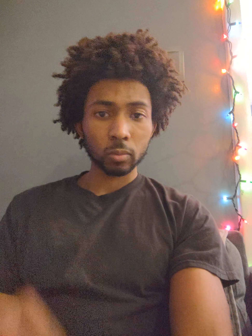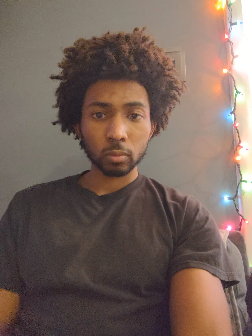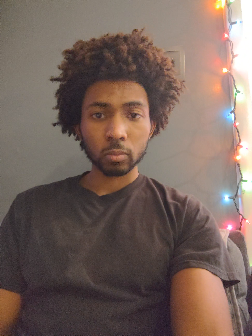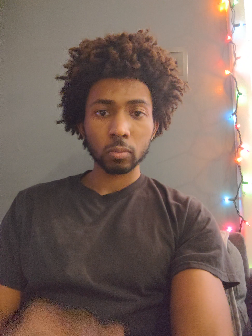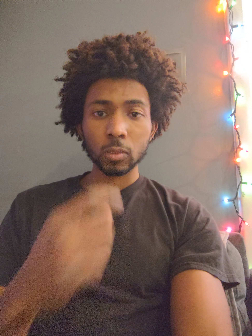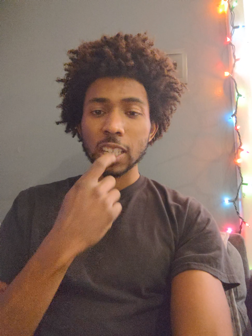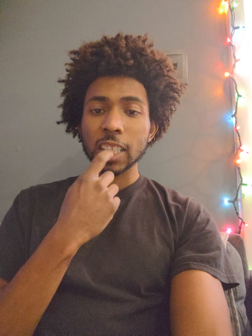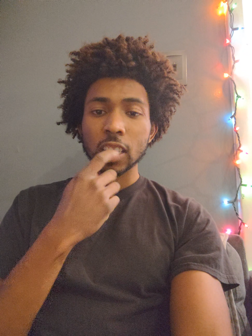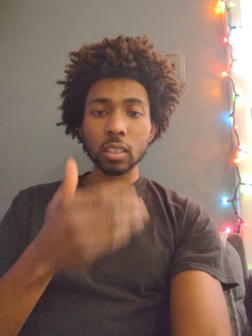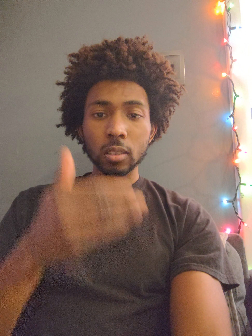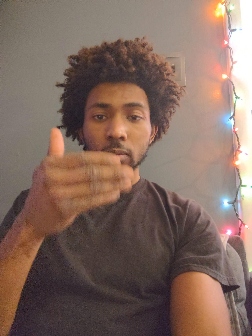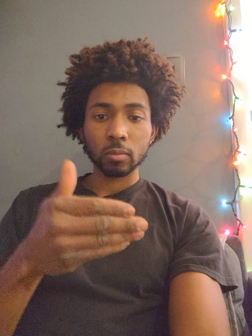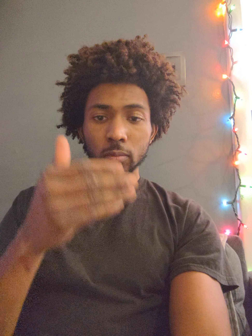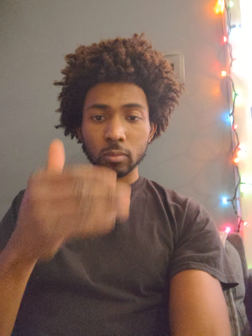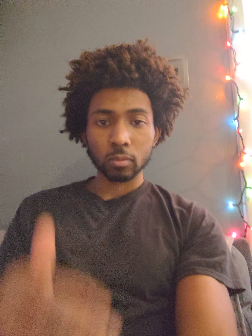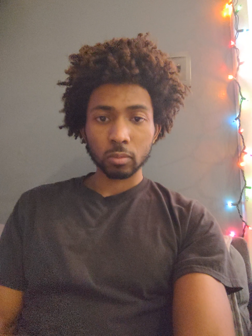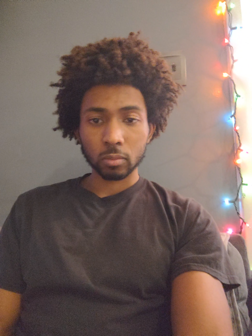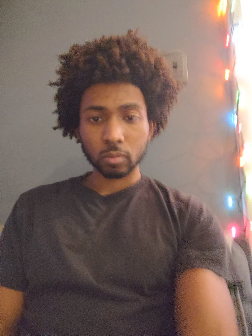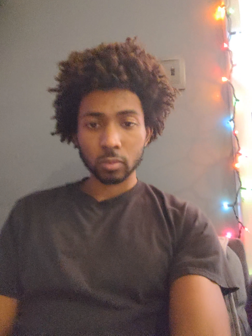window